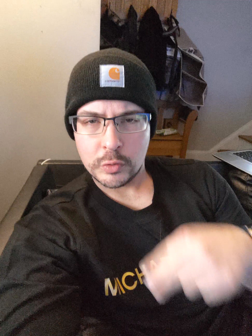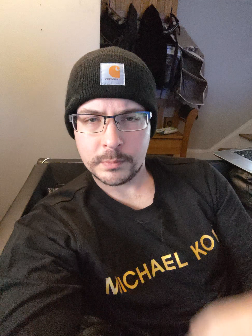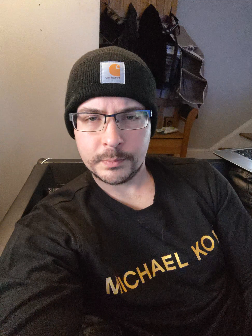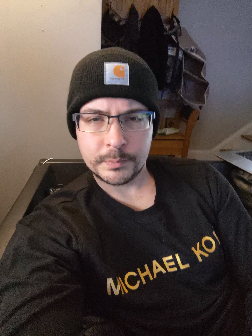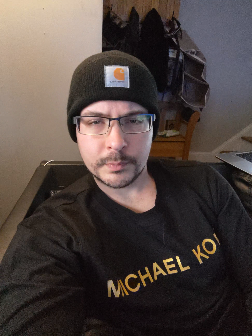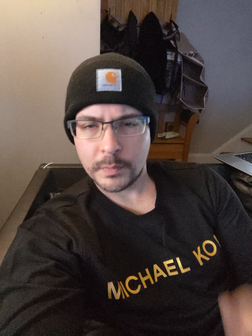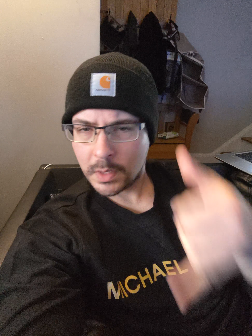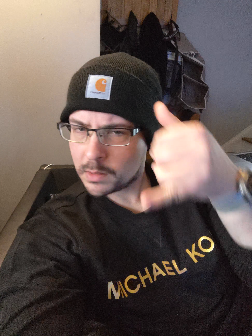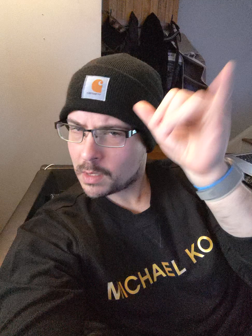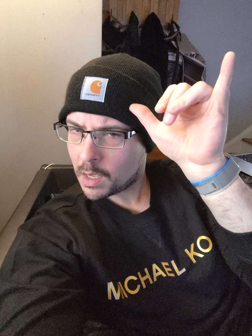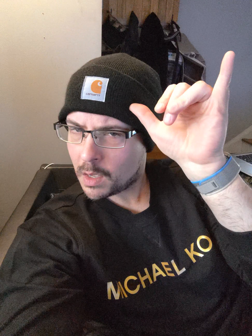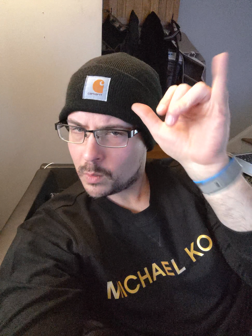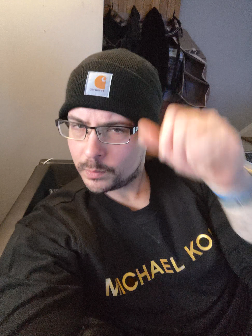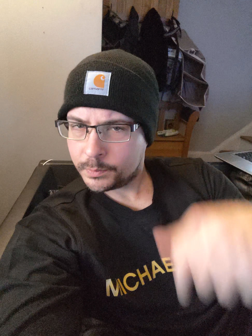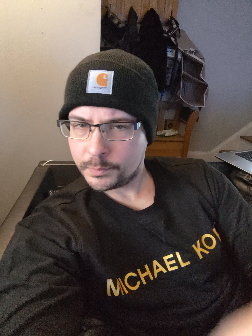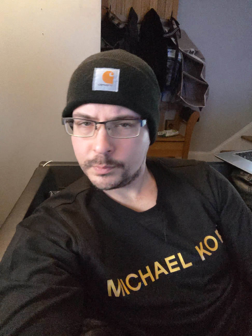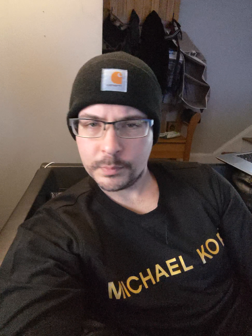cow